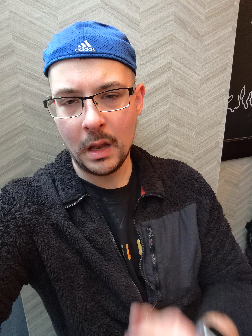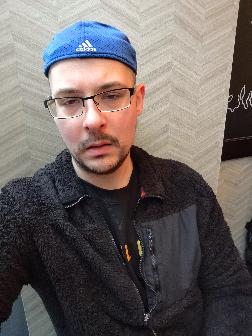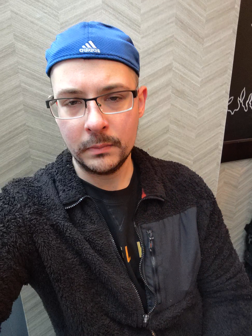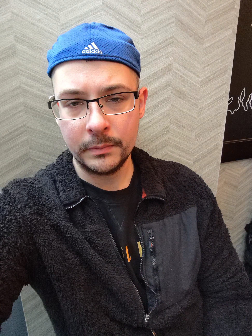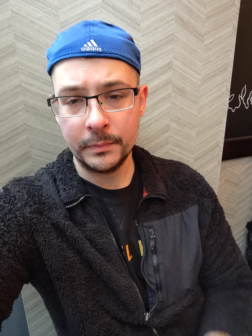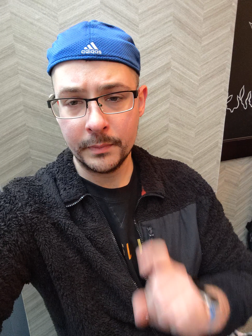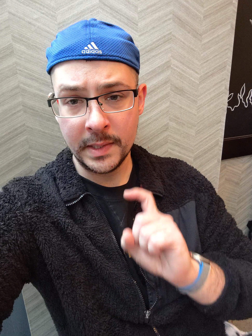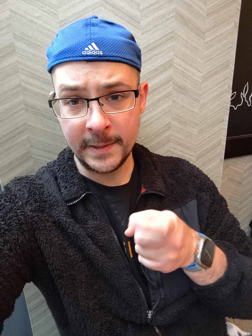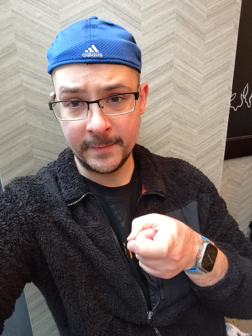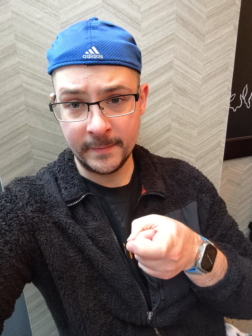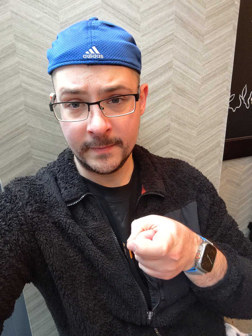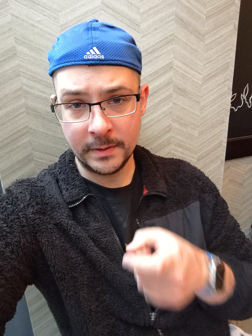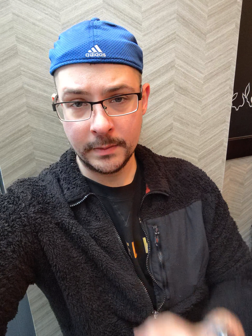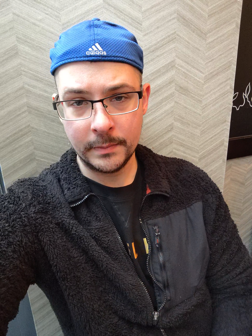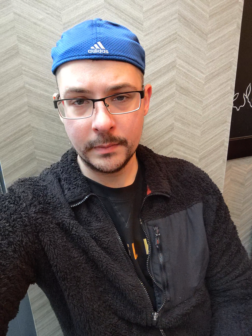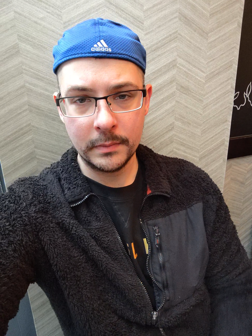gift